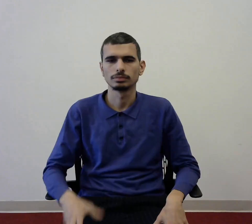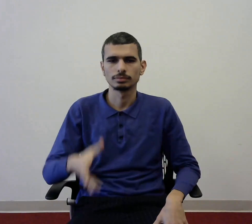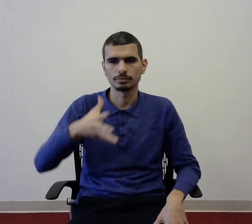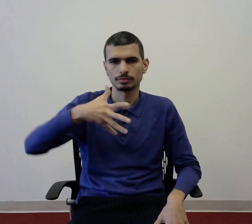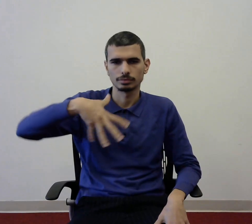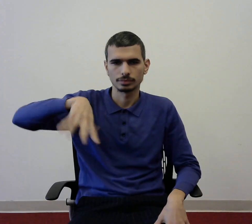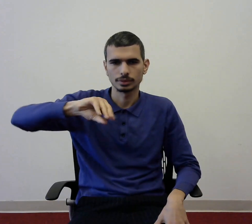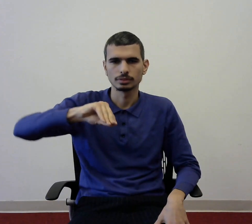hamı